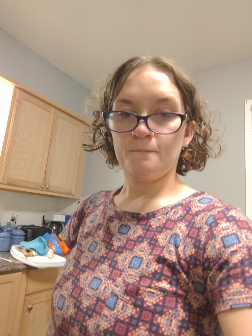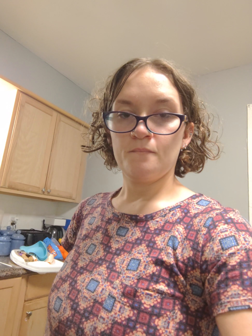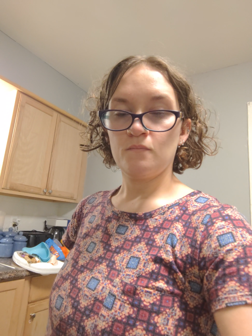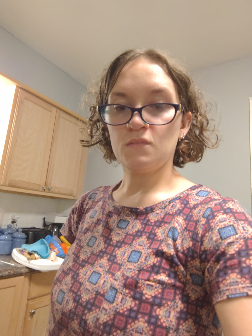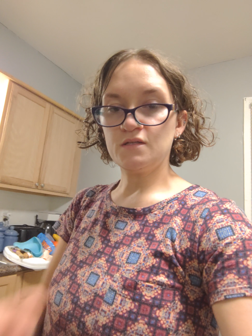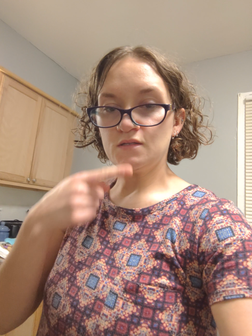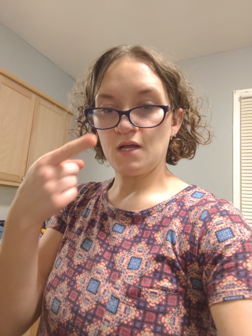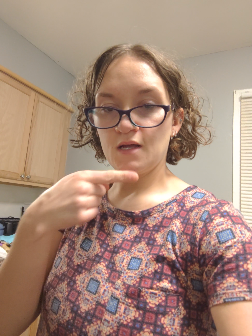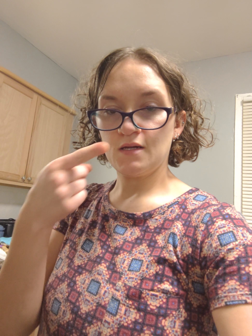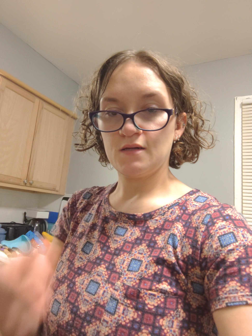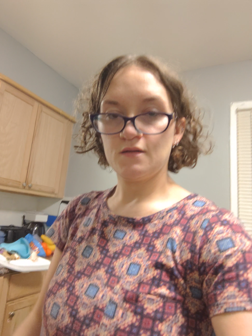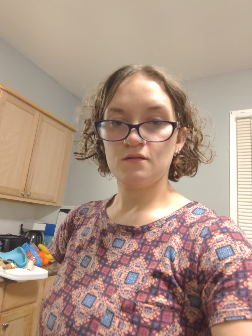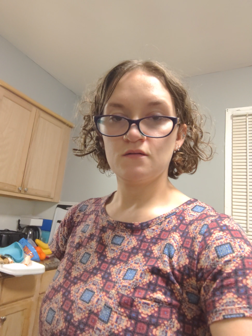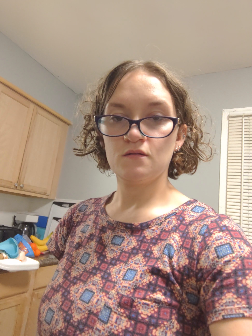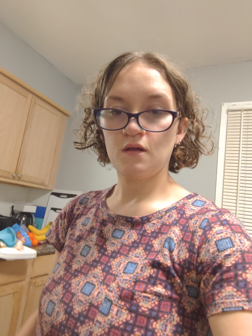say